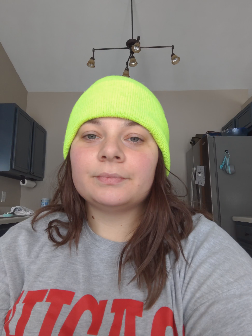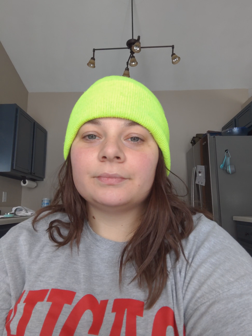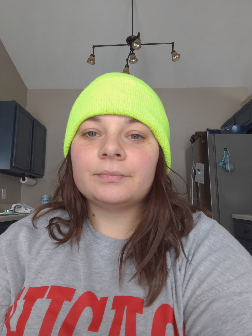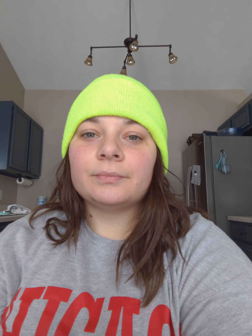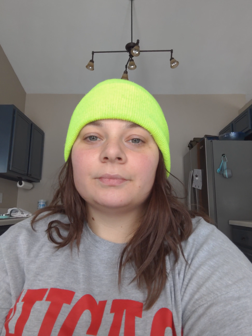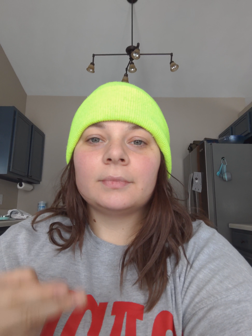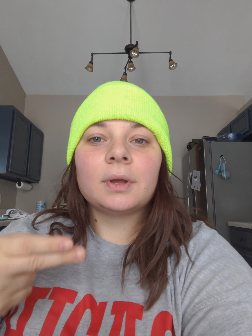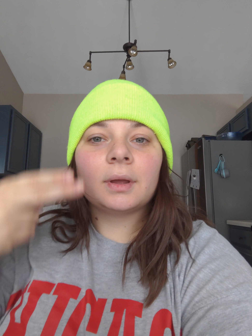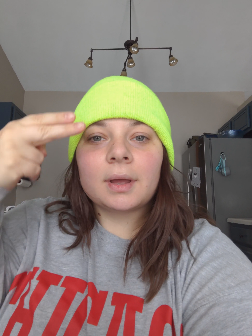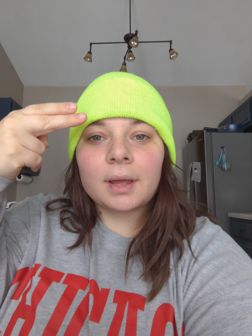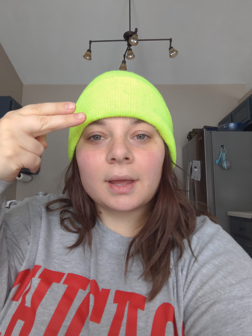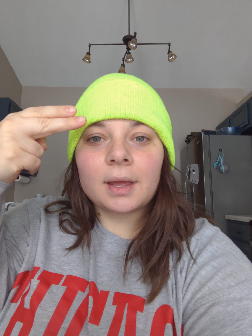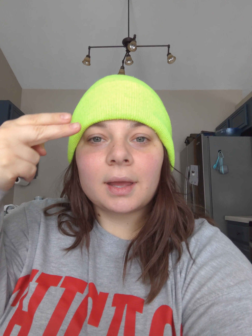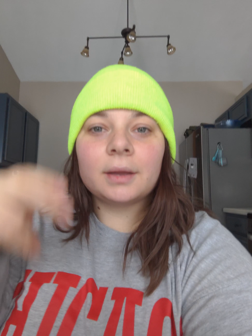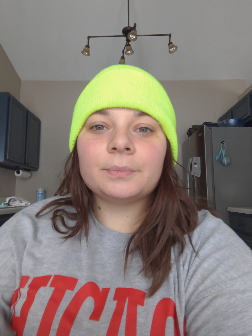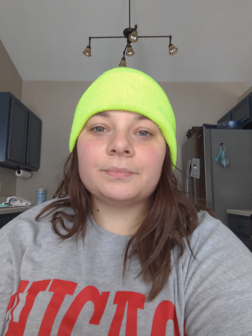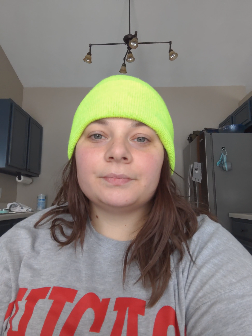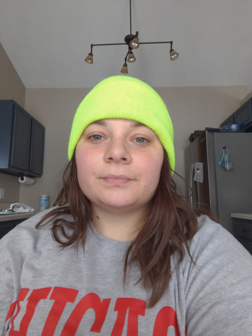high